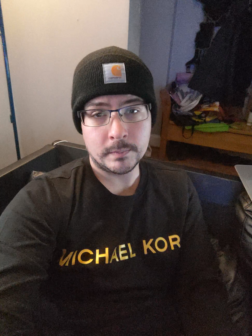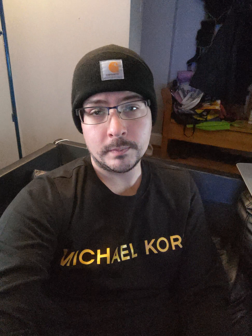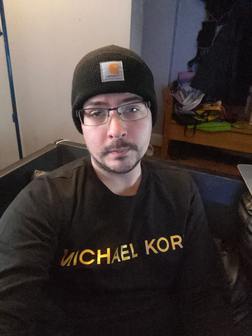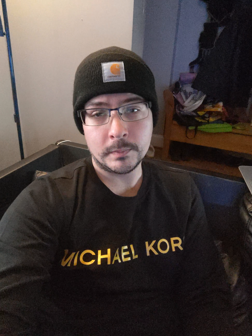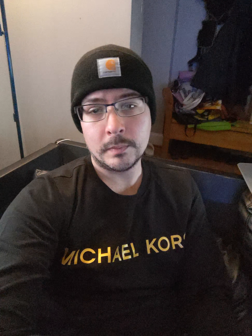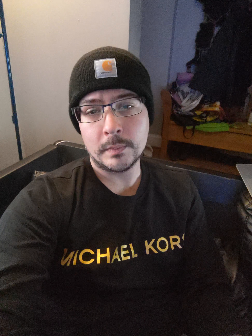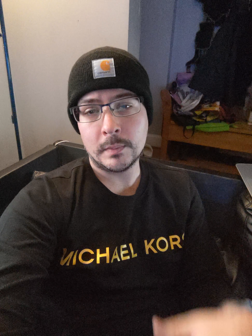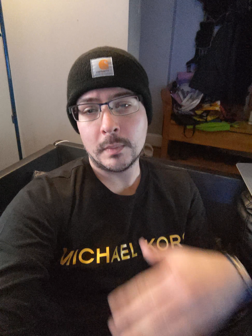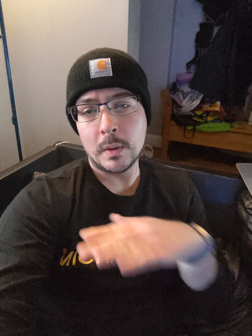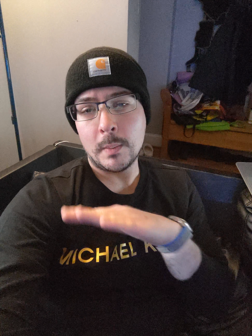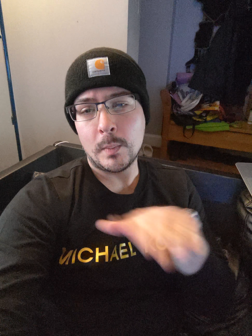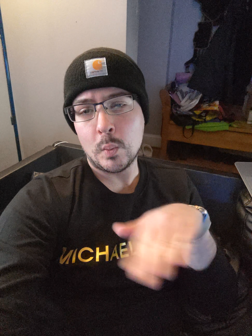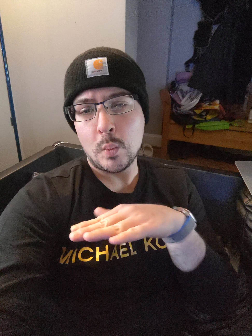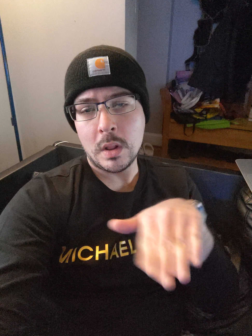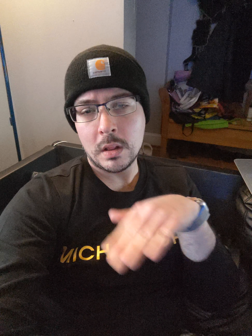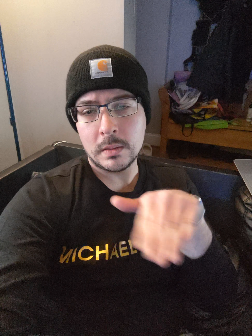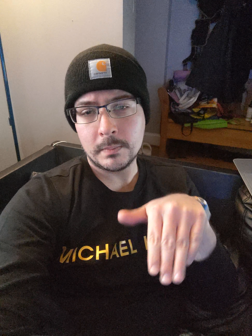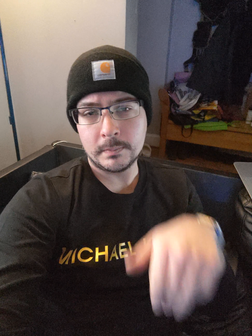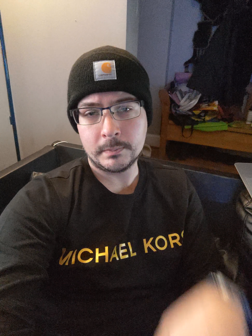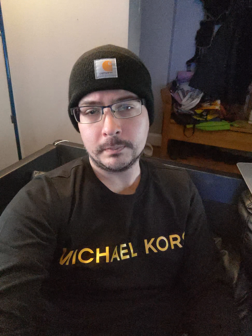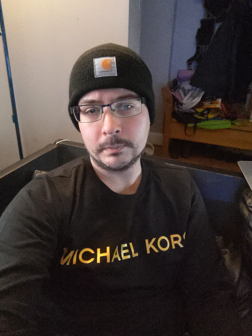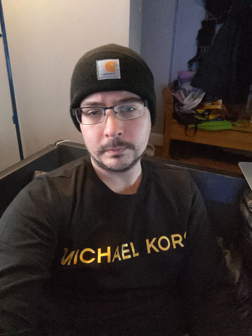pool